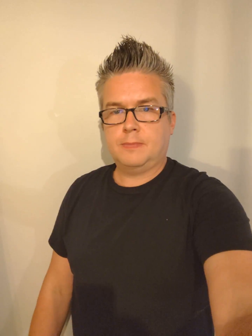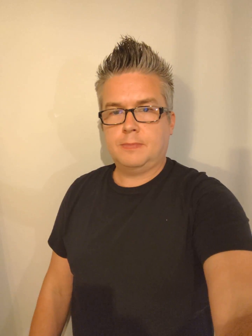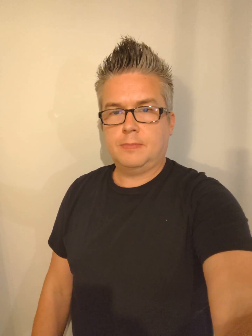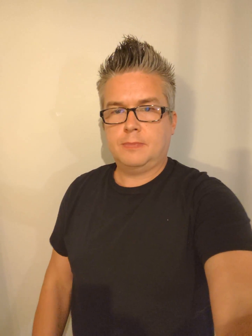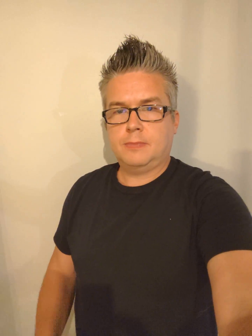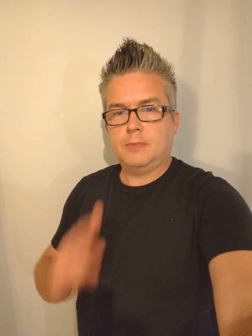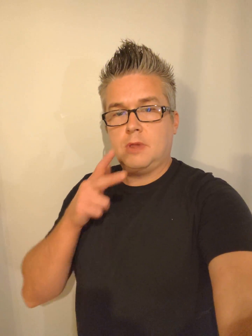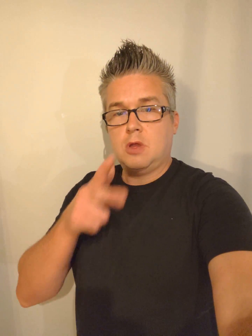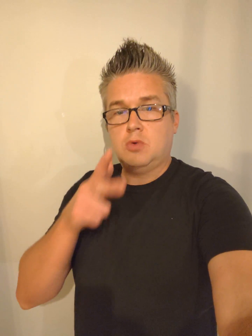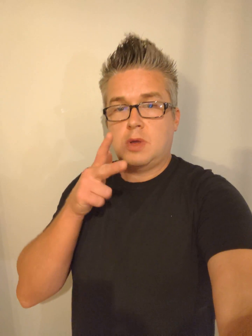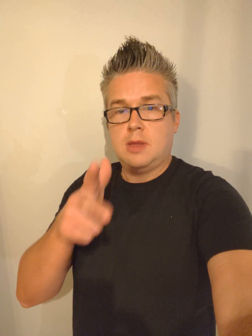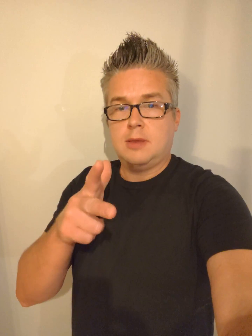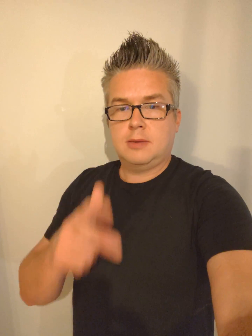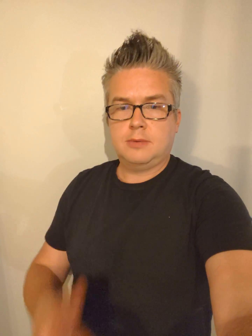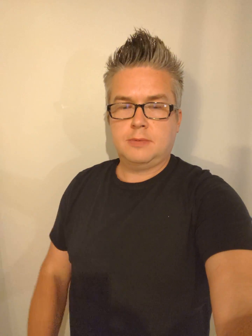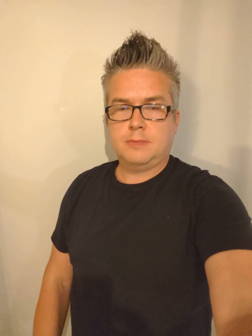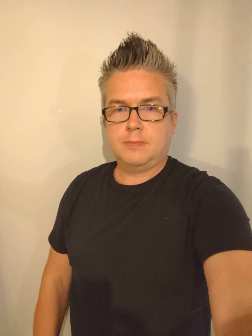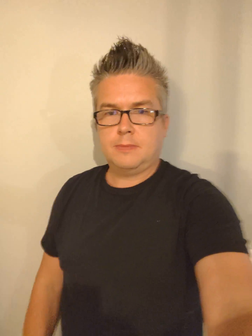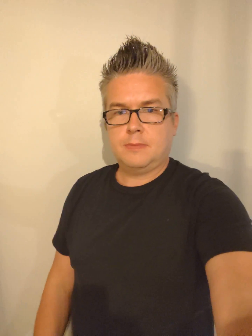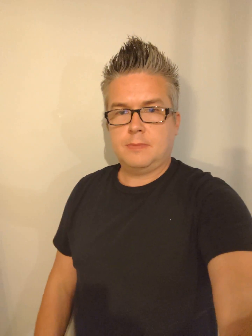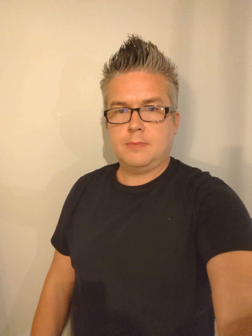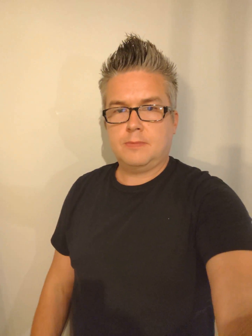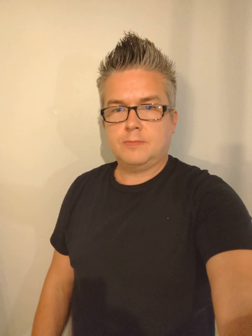garage